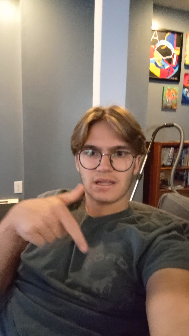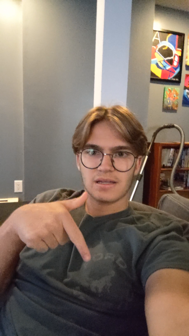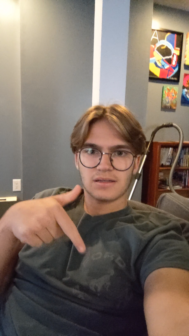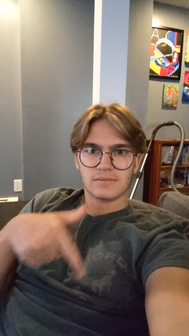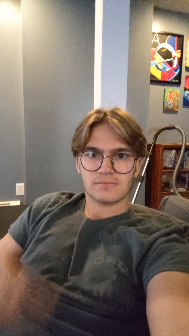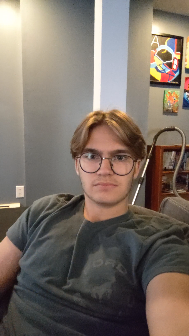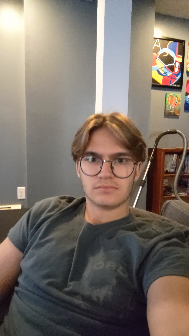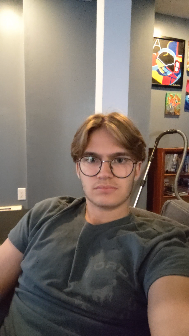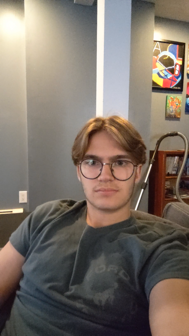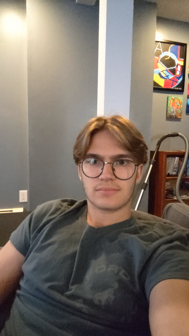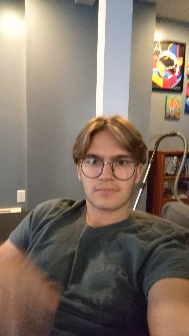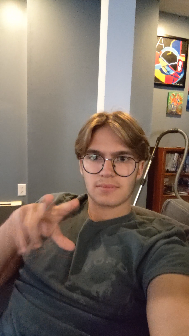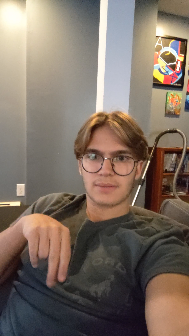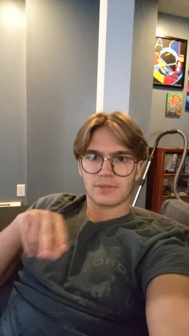diaper